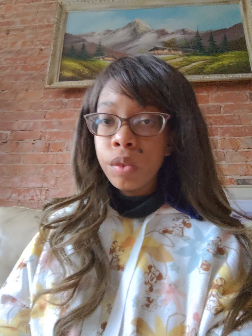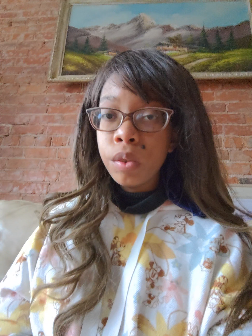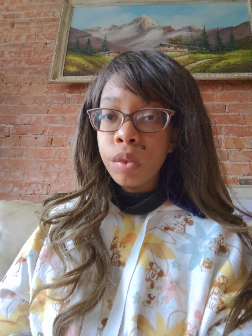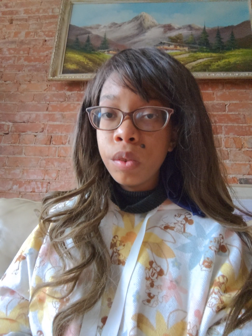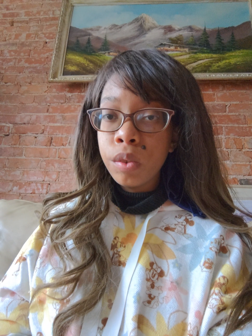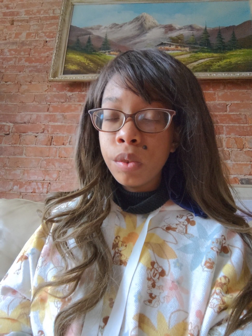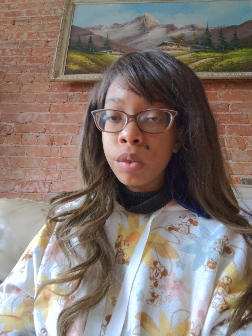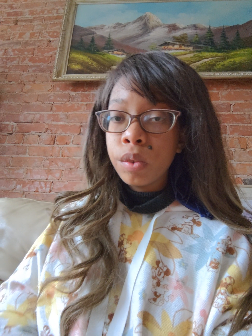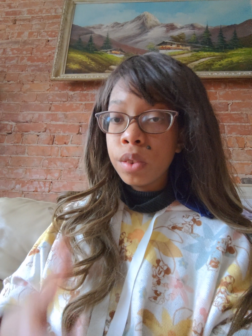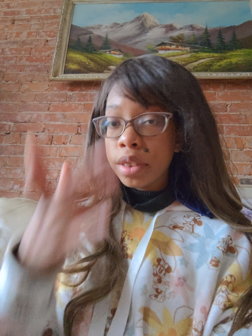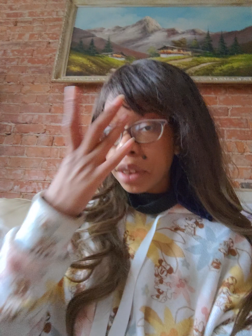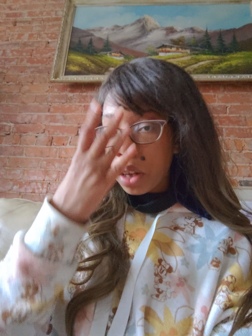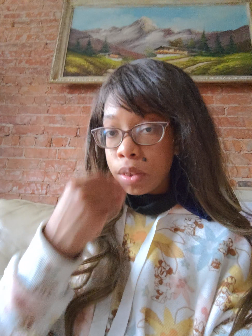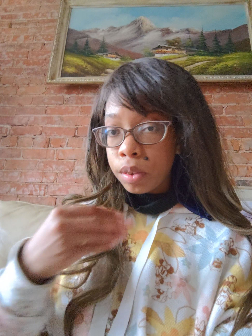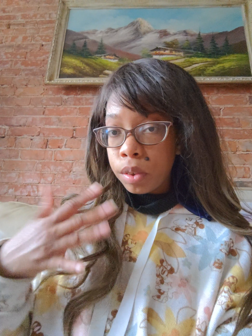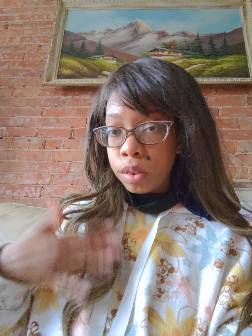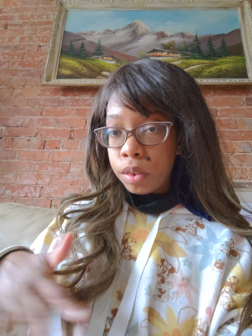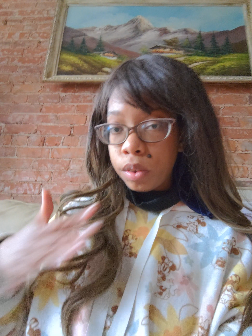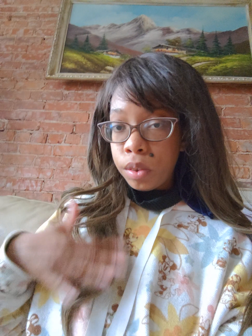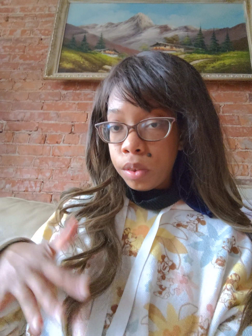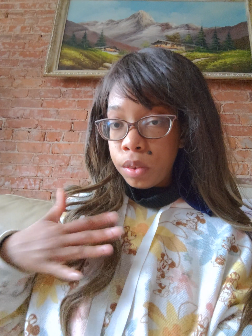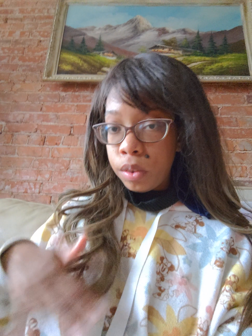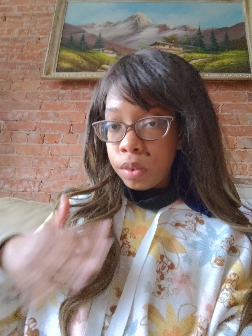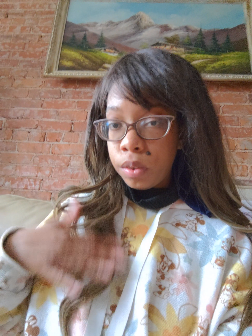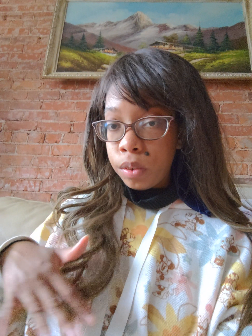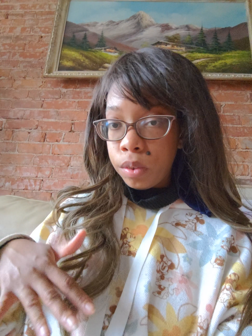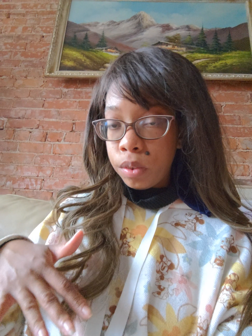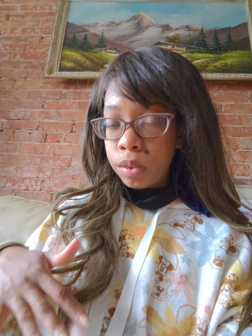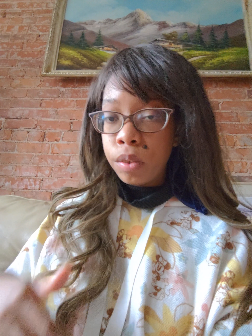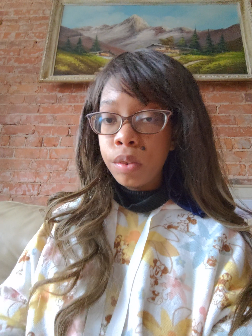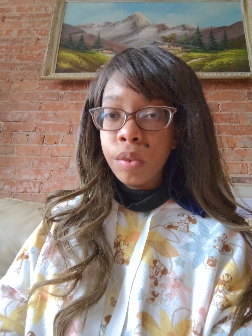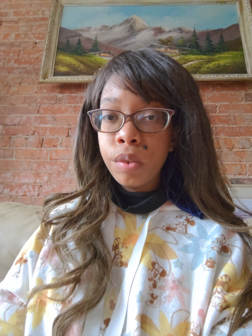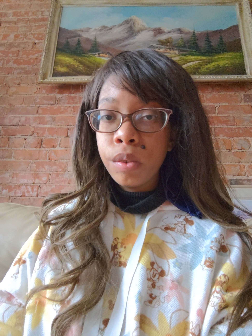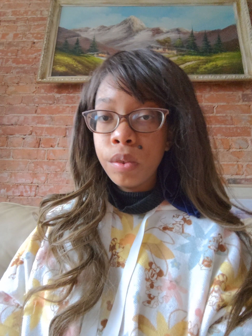pajamas